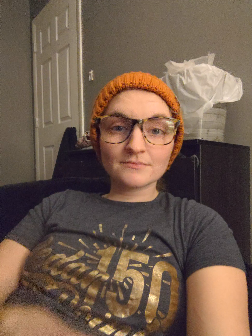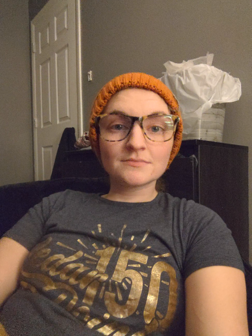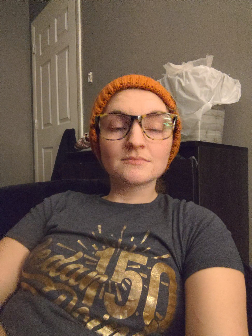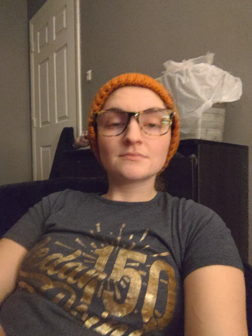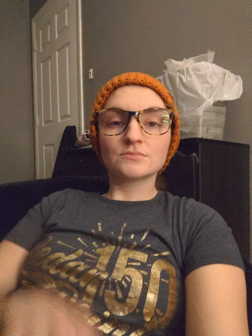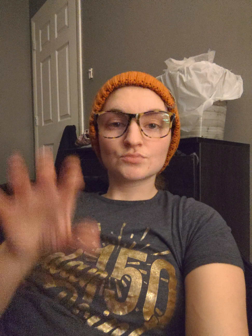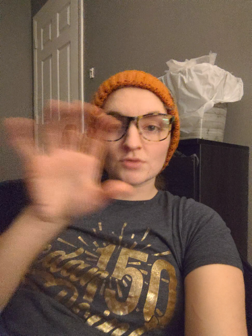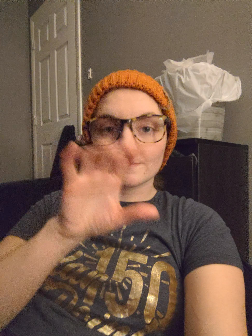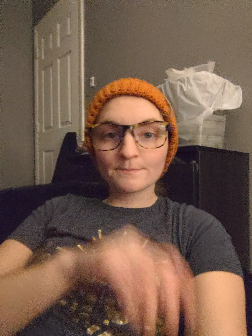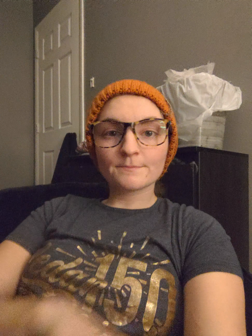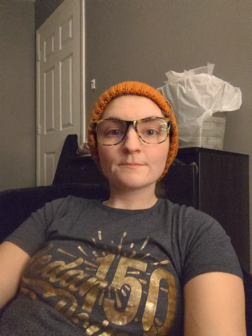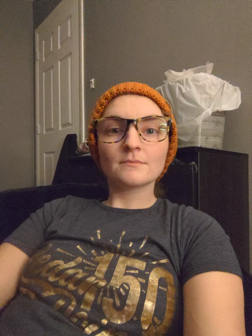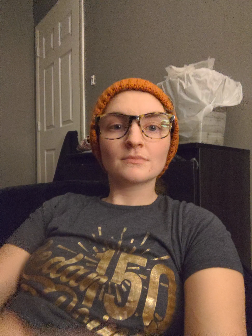cloud